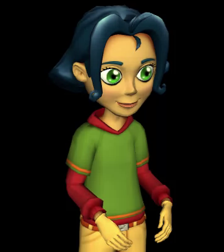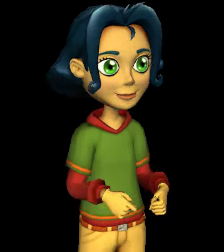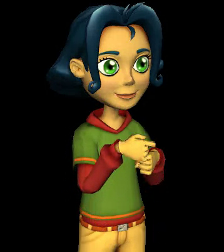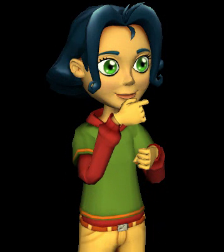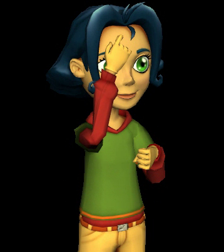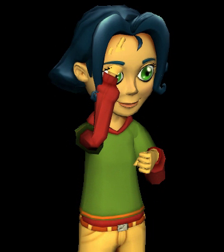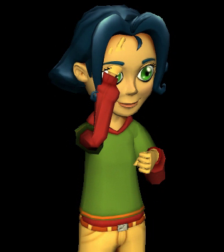مظلة